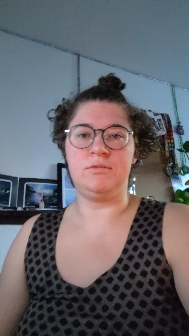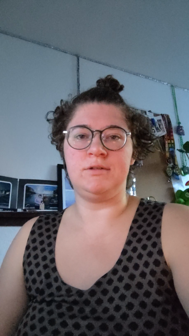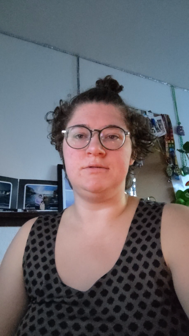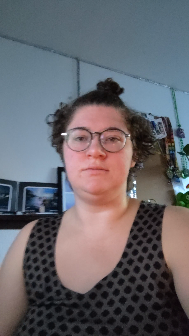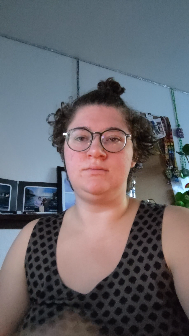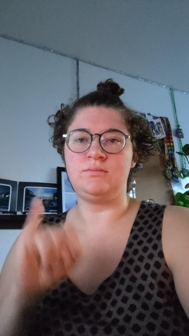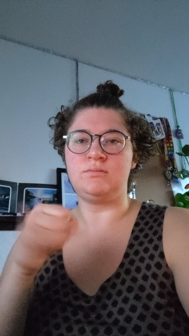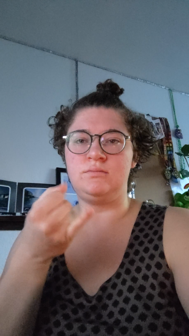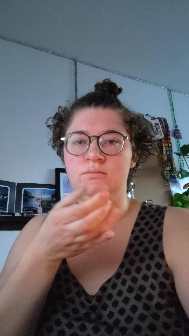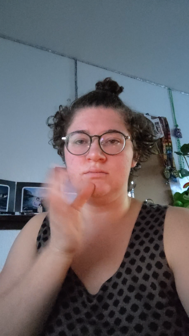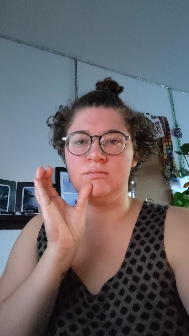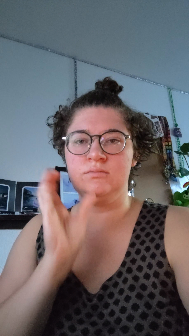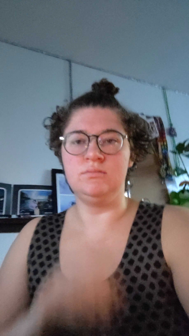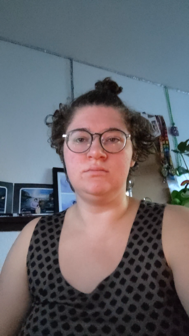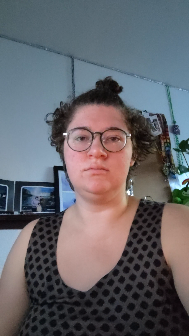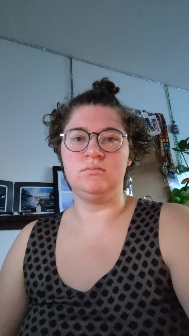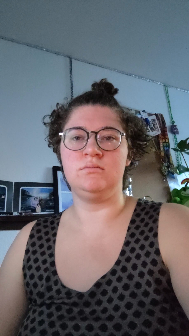juice